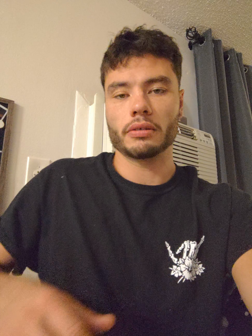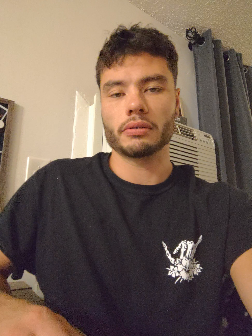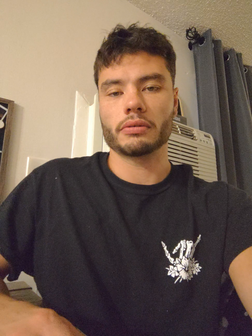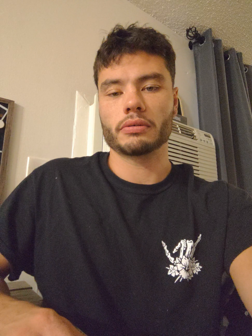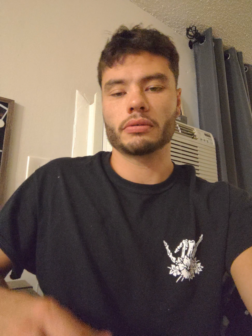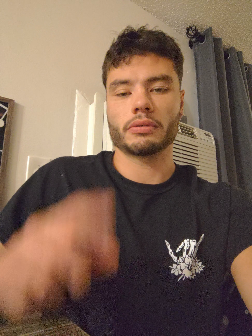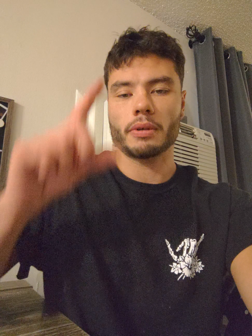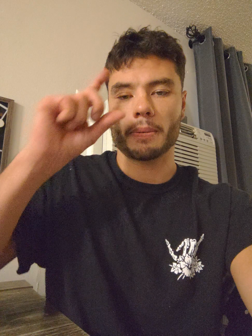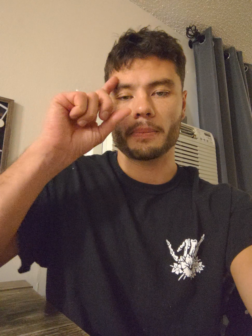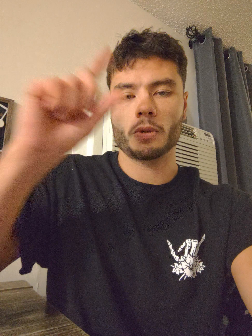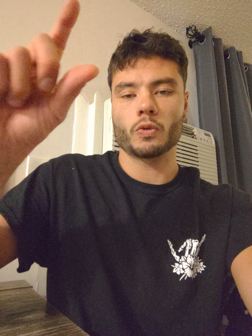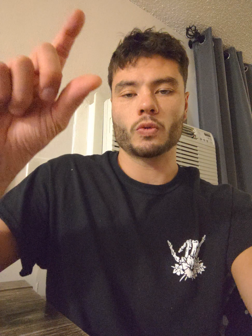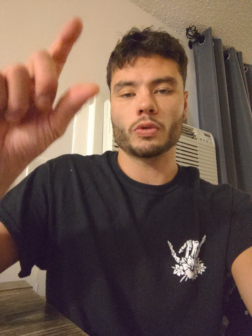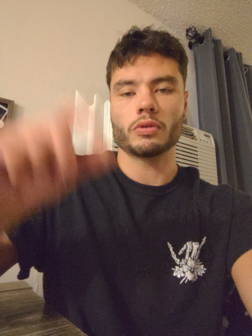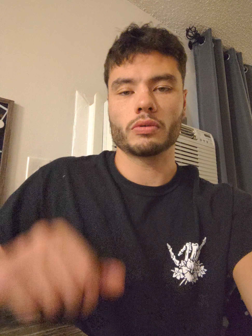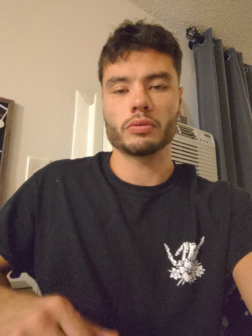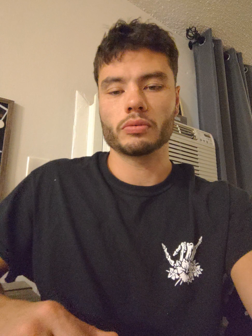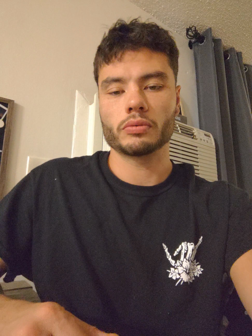moon